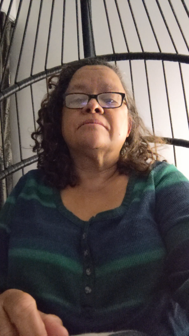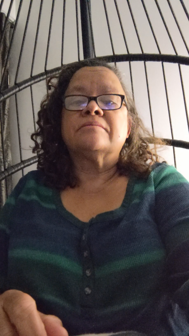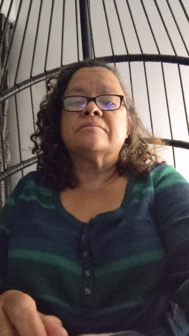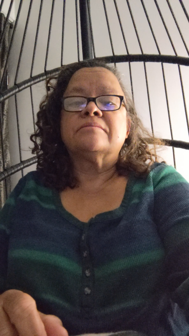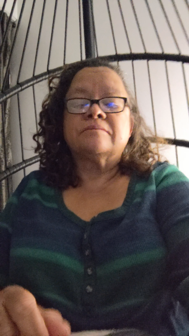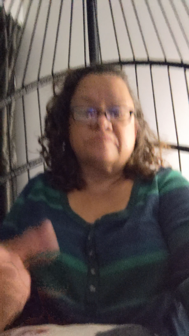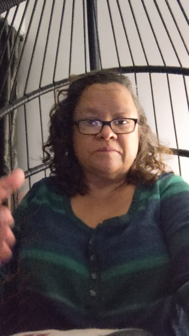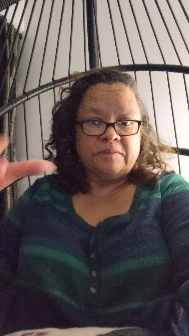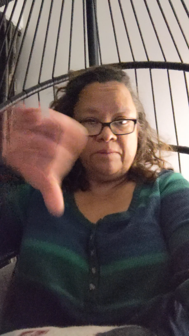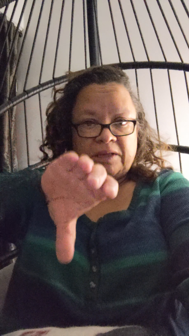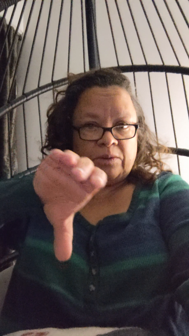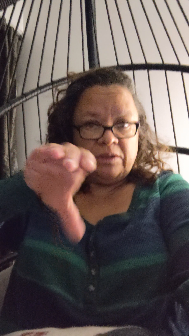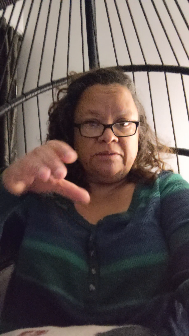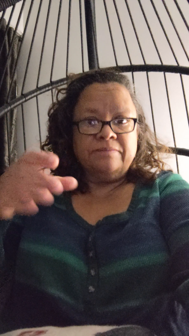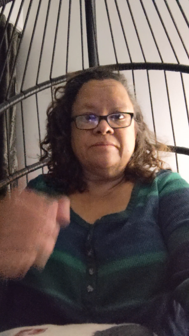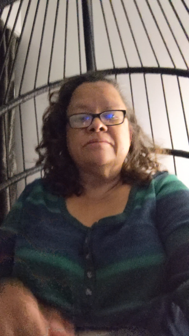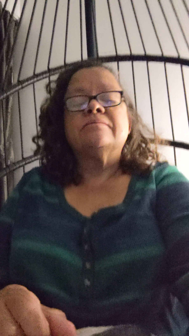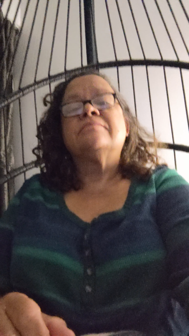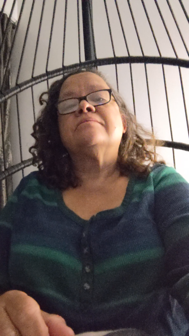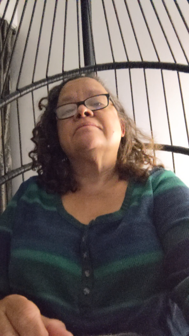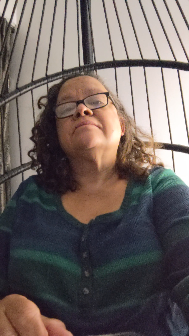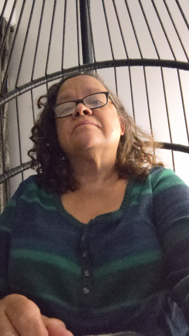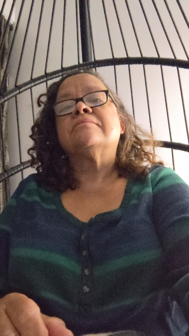pour